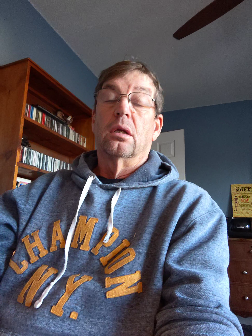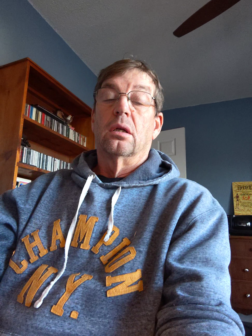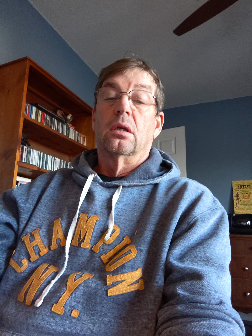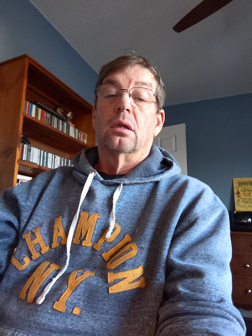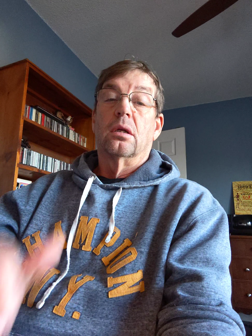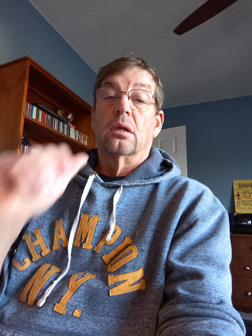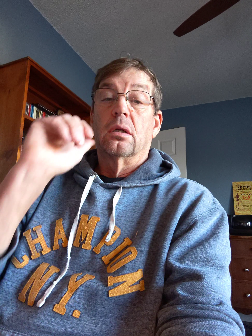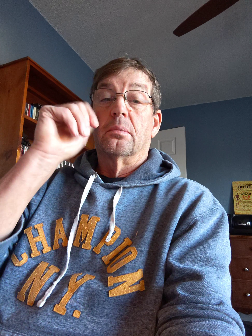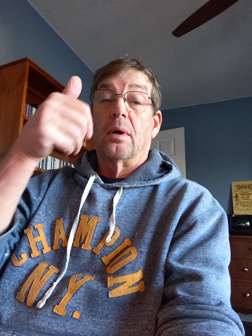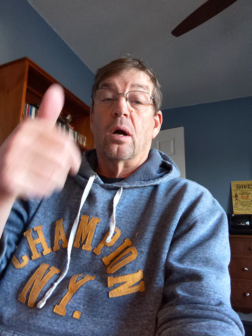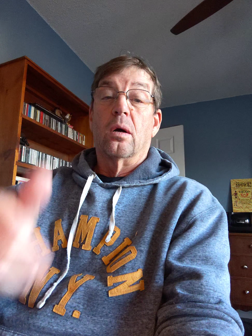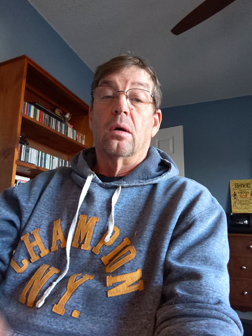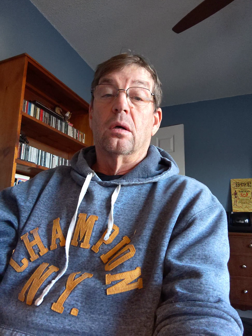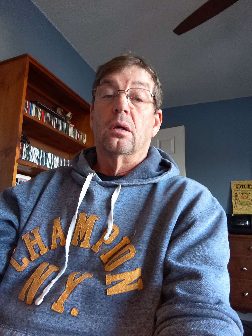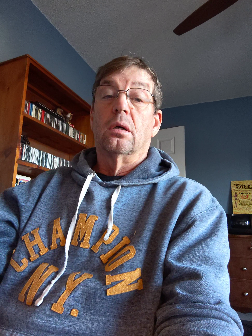tomorrow